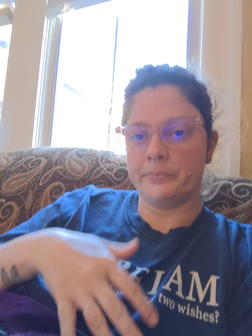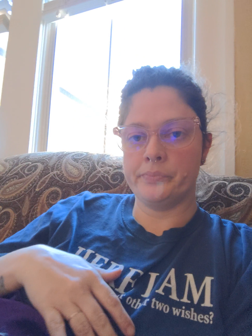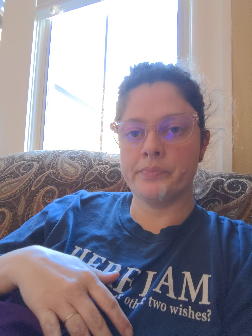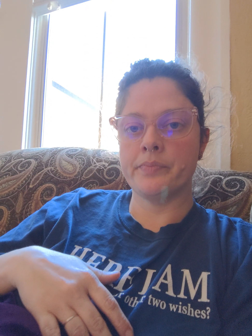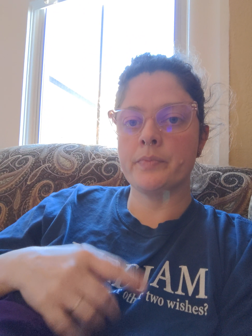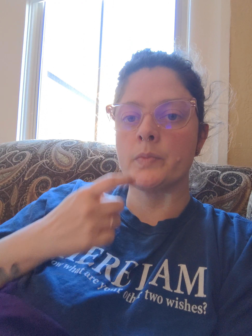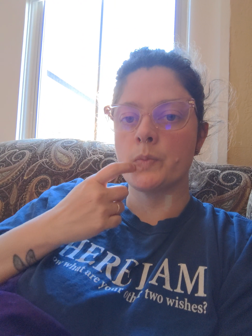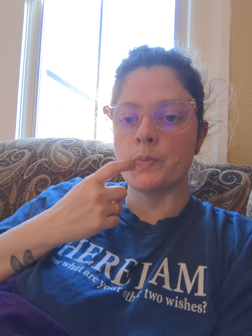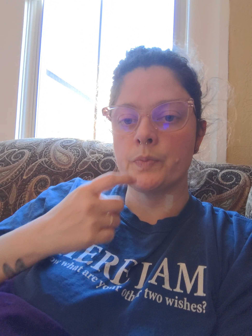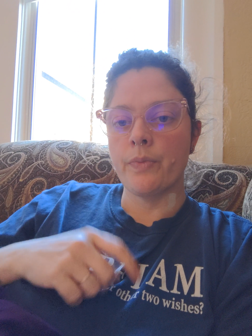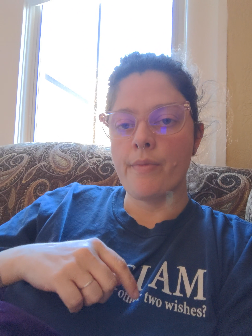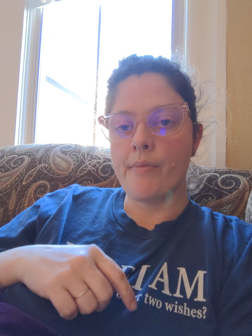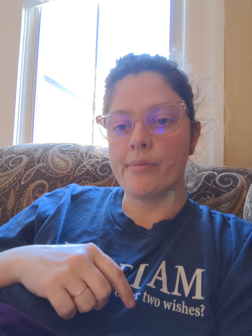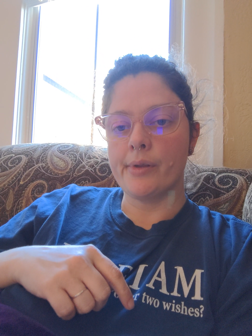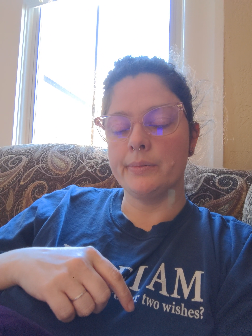tooth